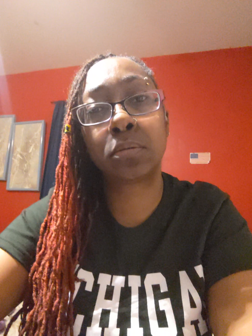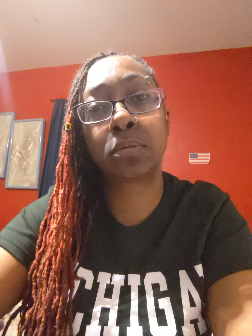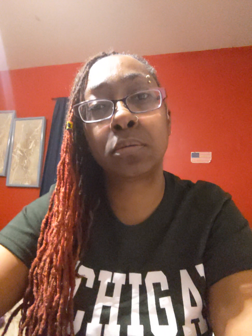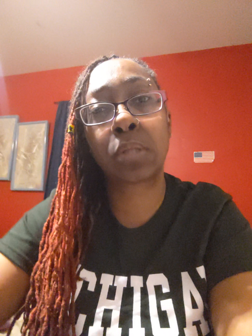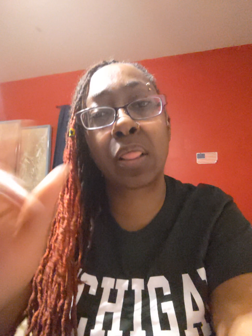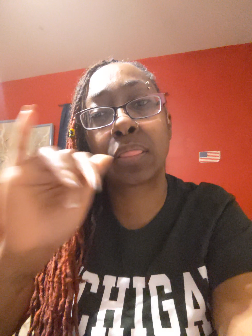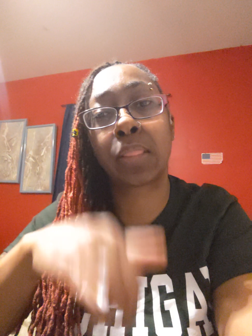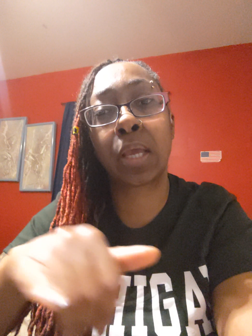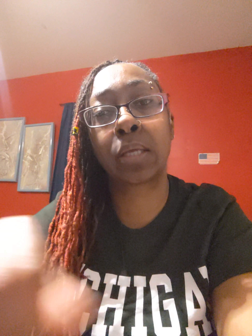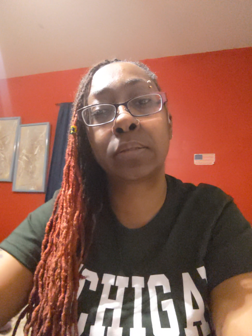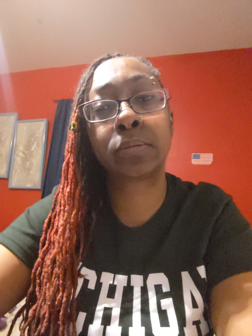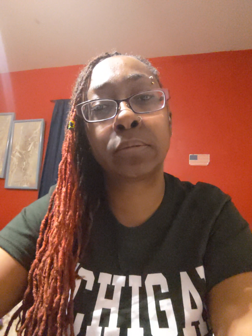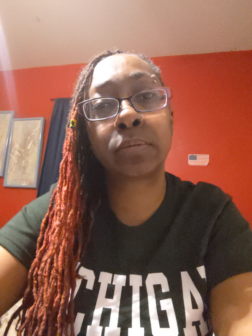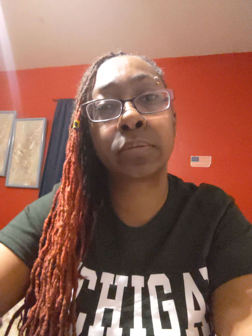that